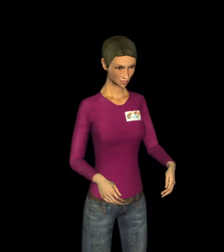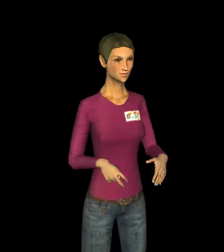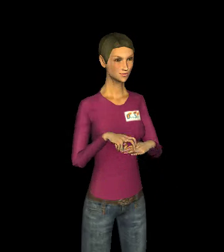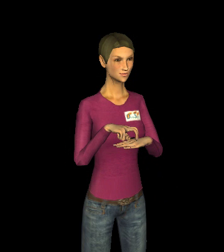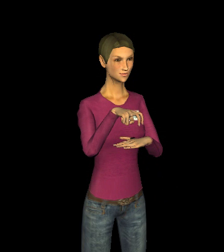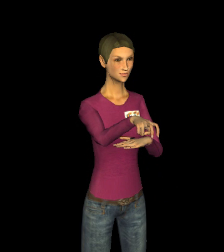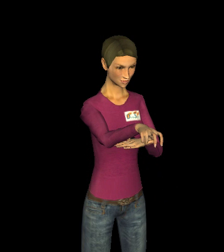يقفز